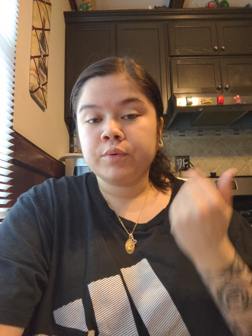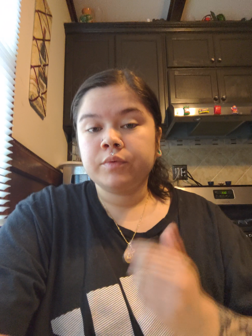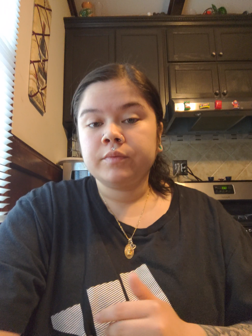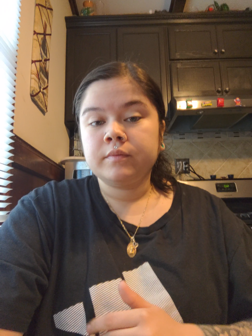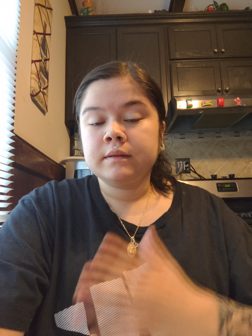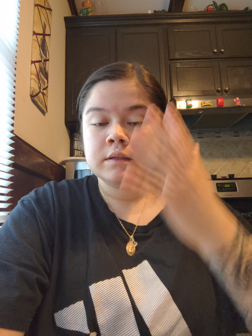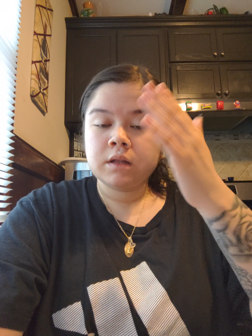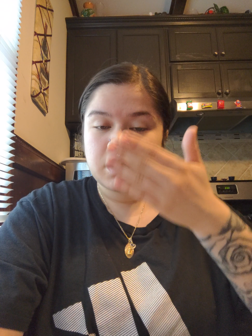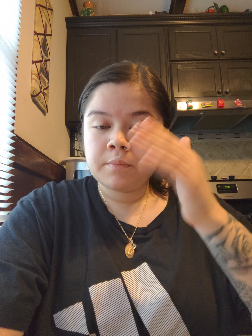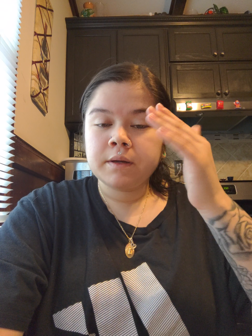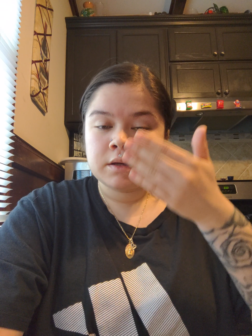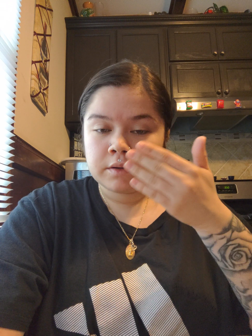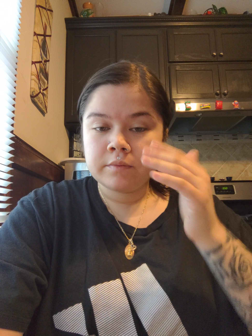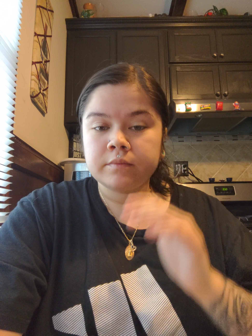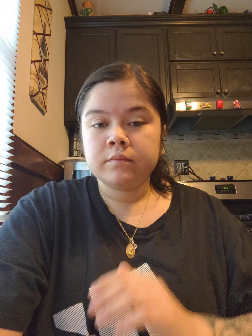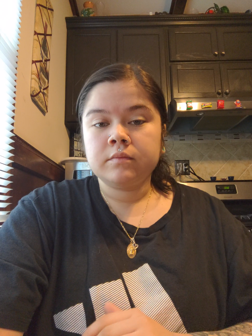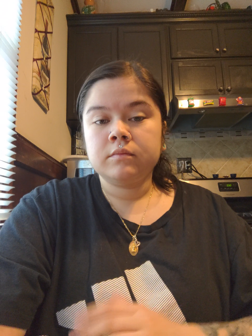sleepy